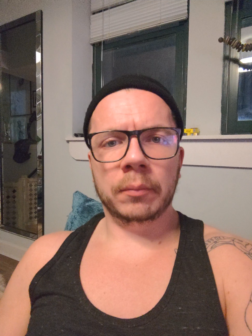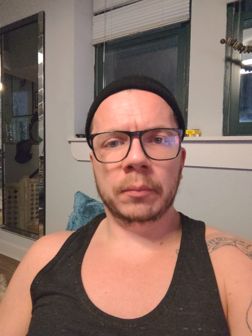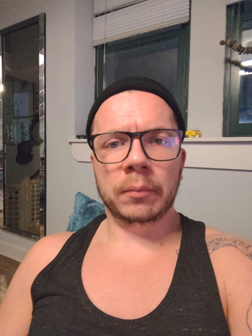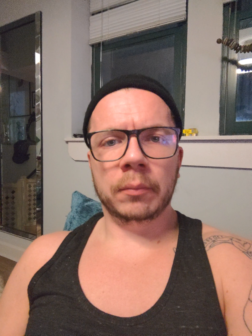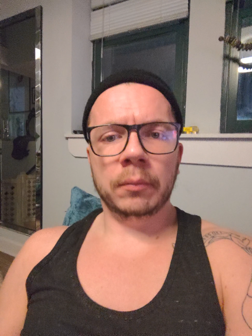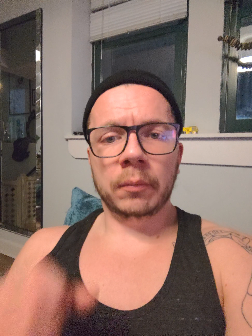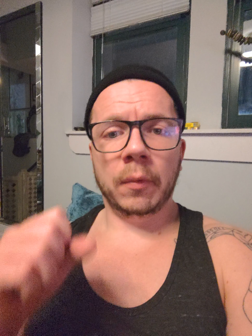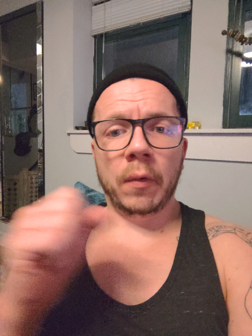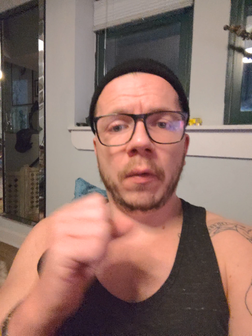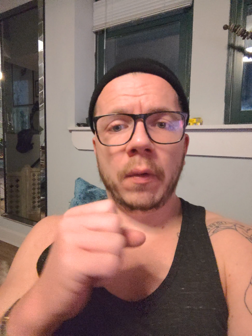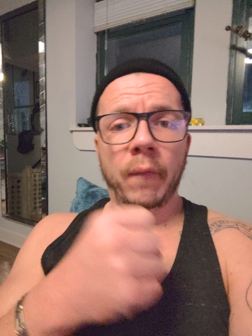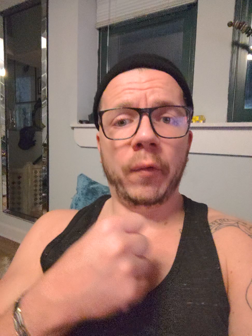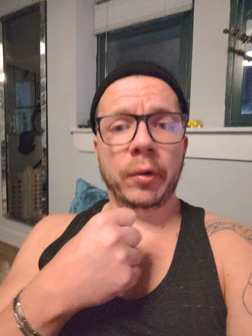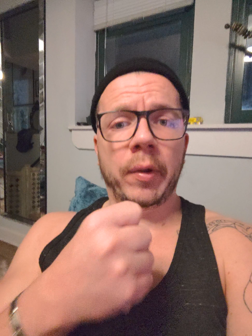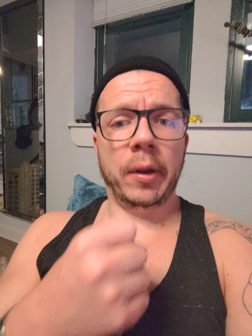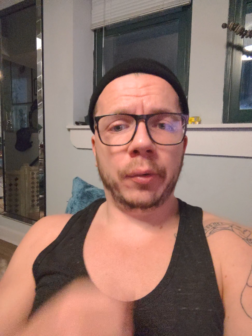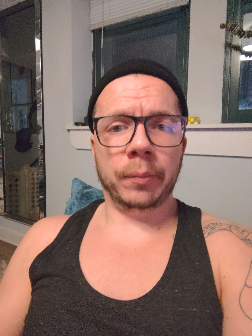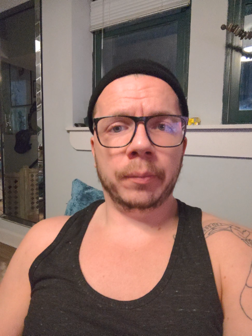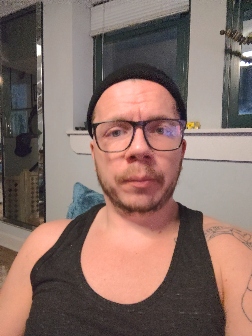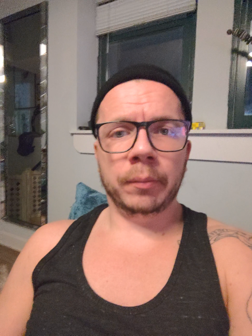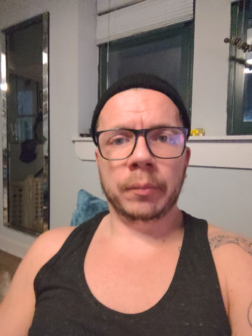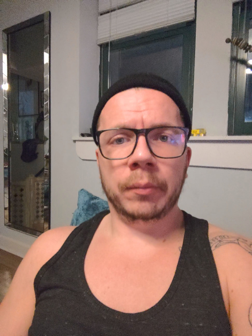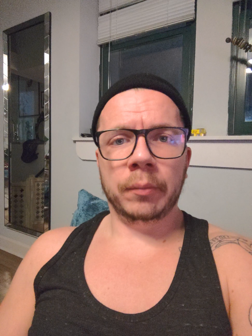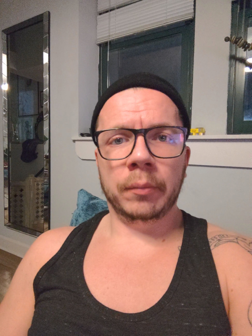refrigerator